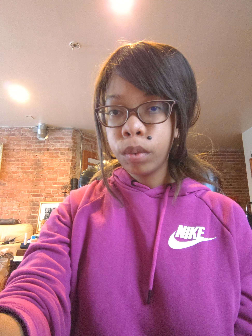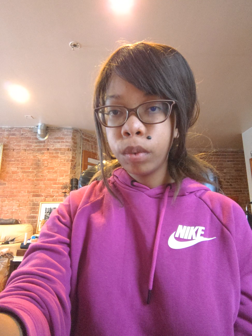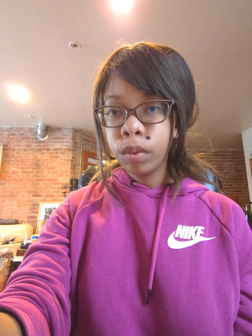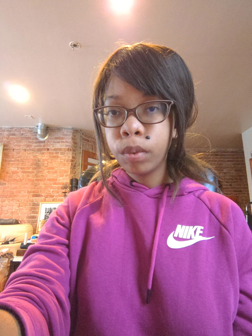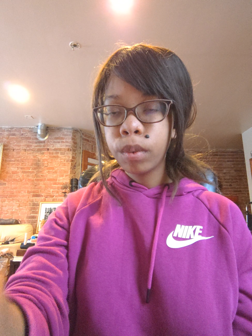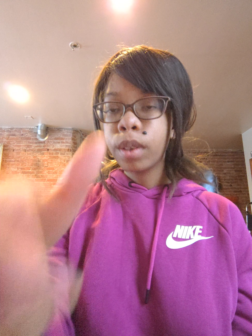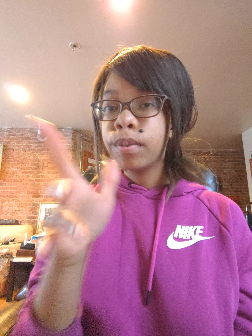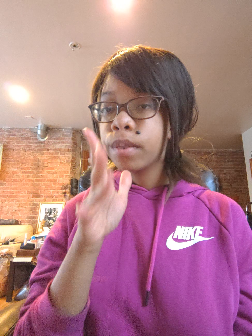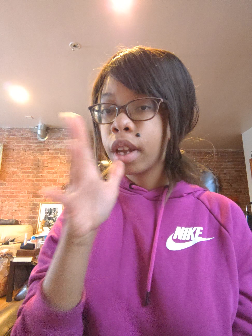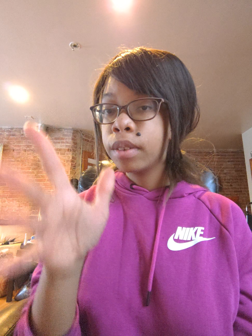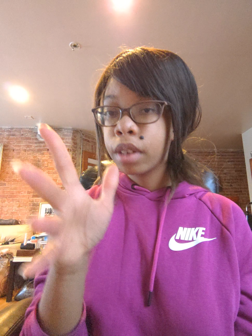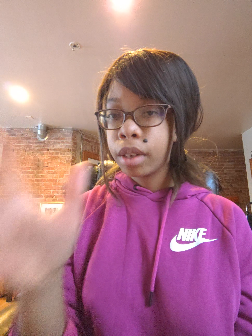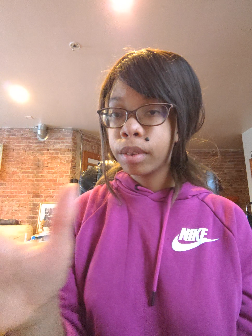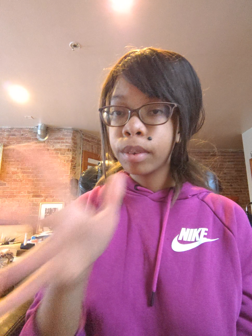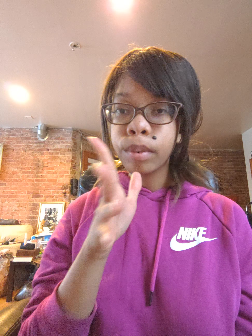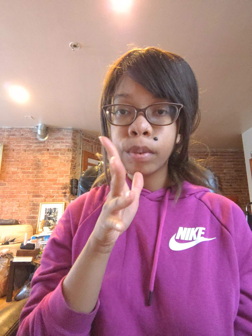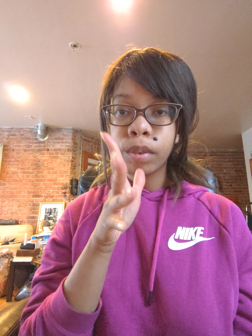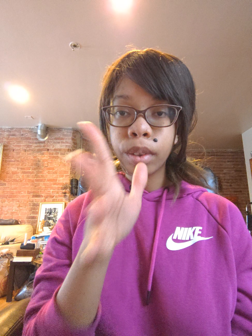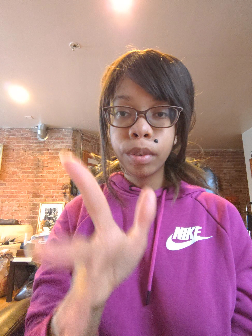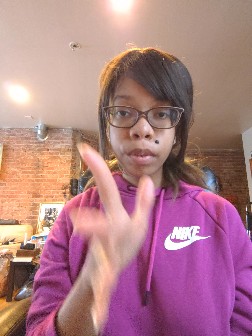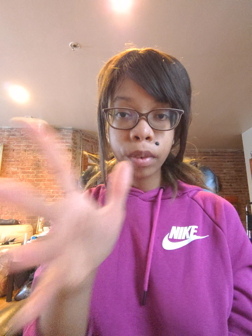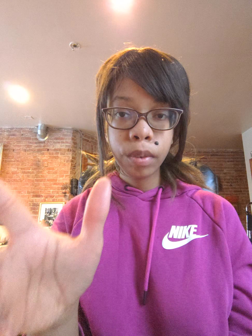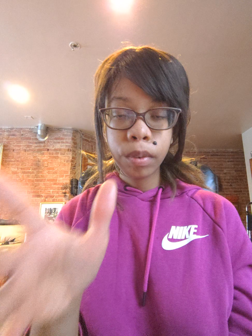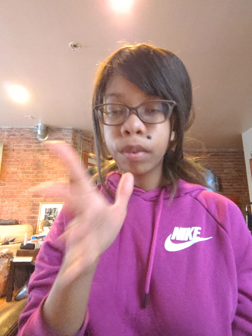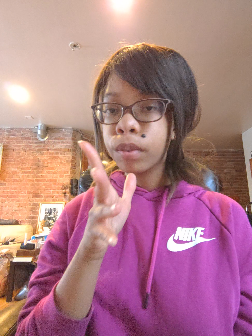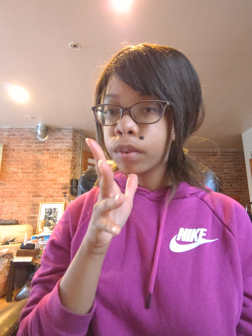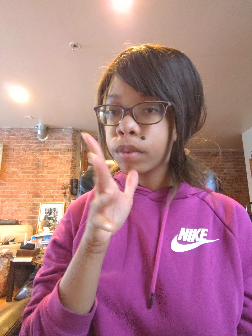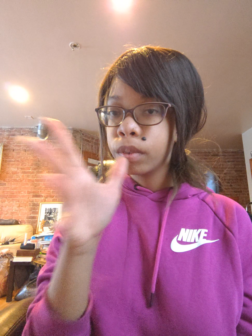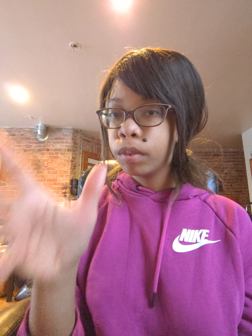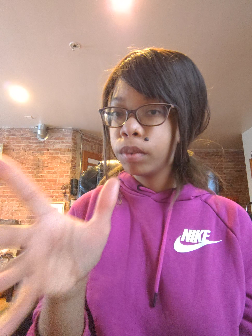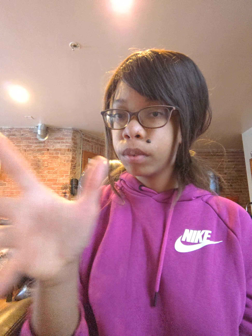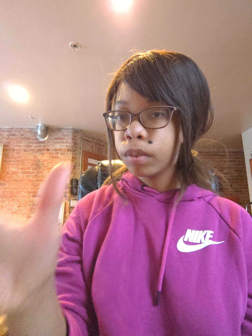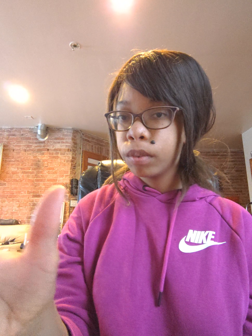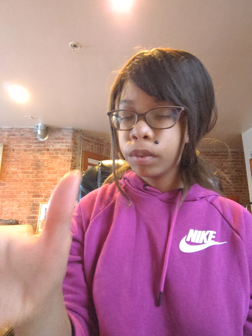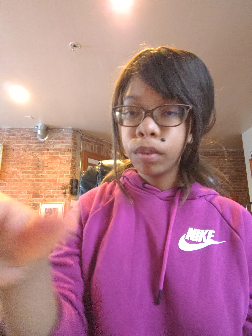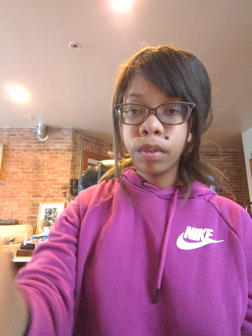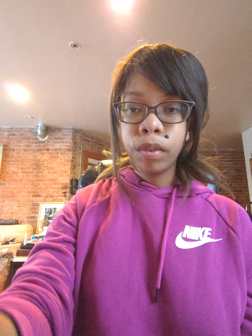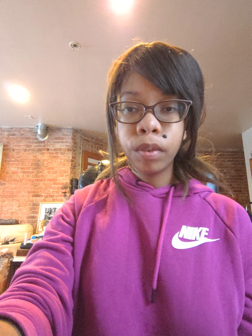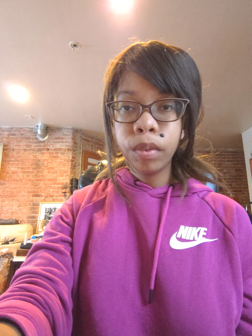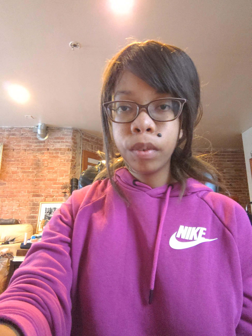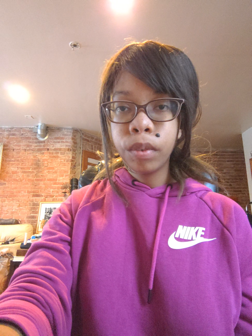grandma